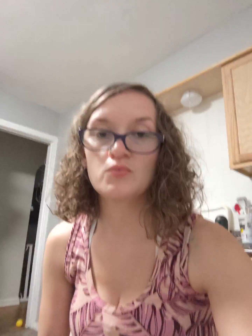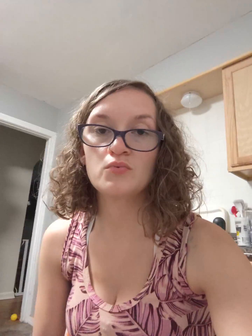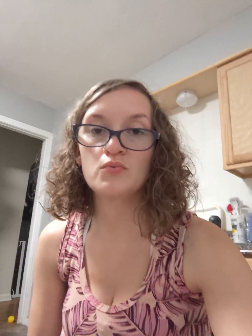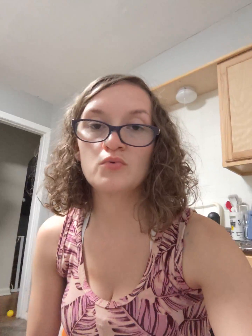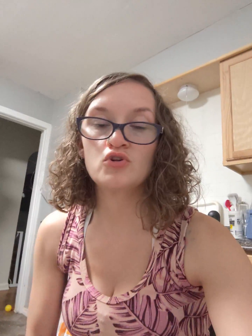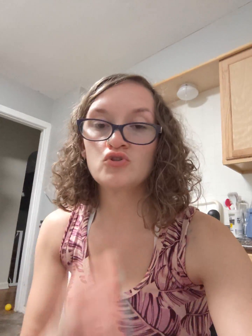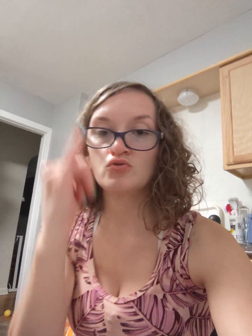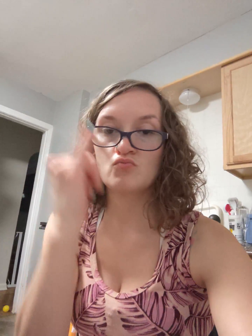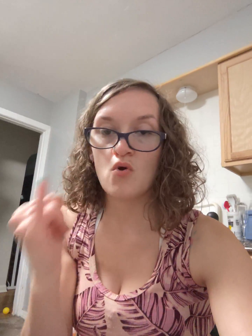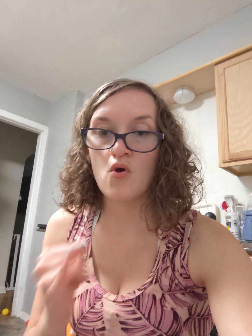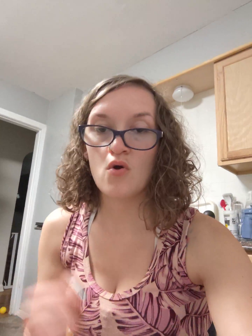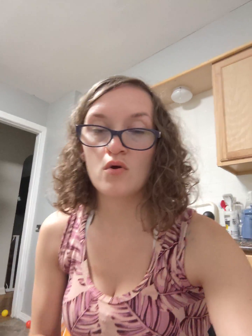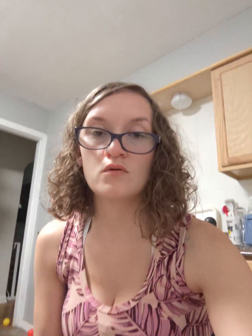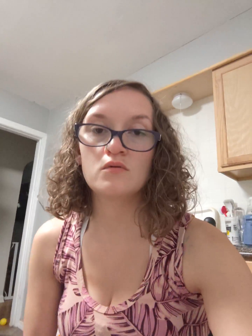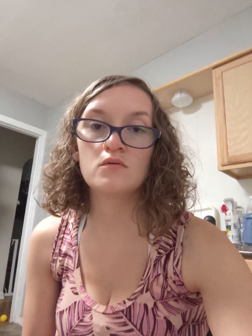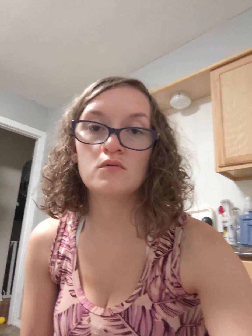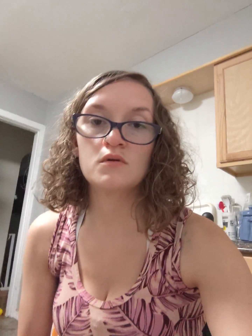draw